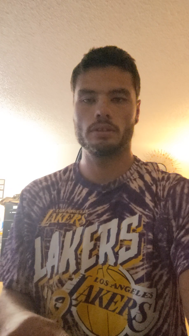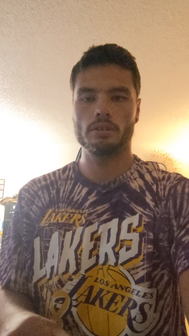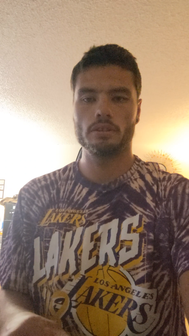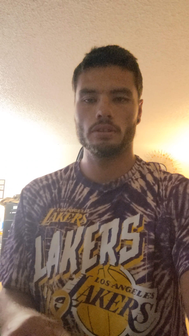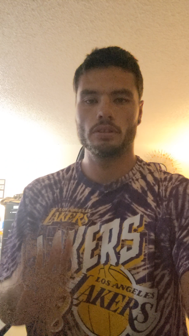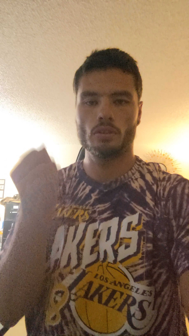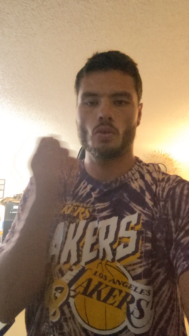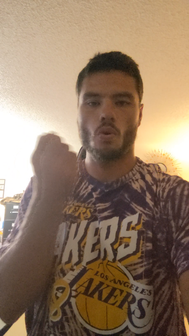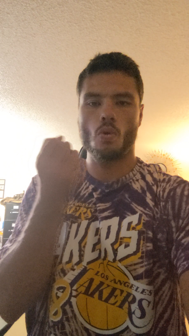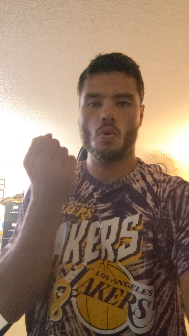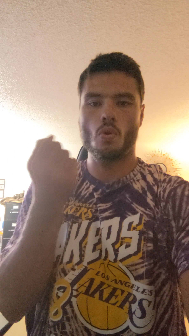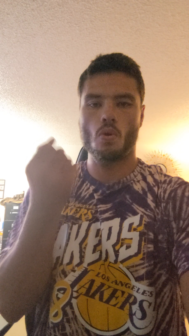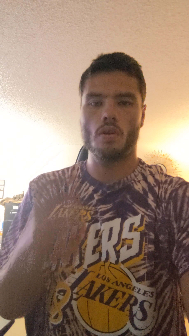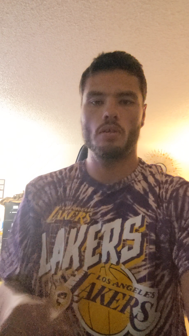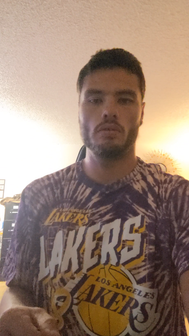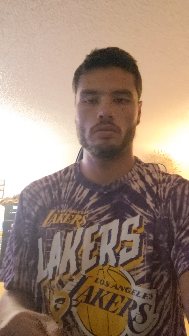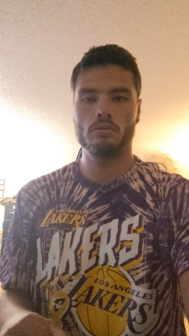hold